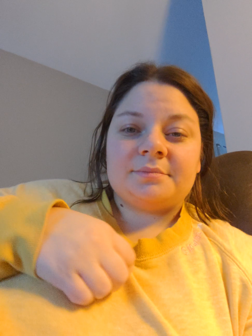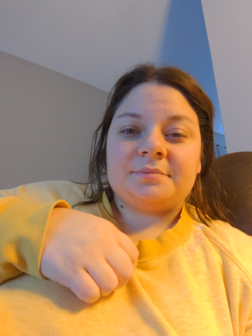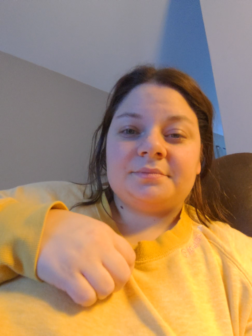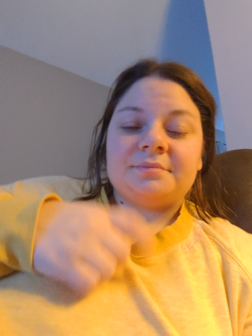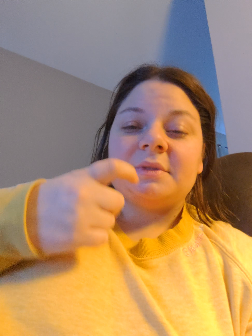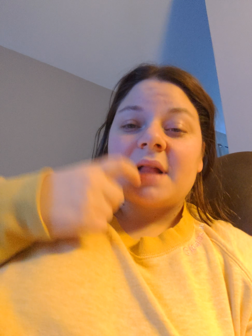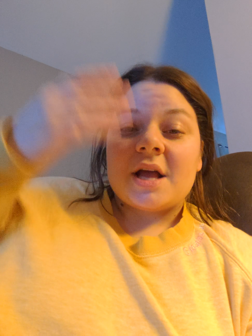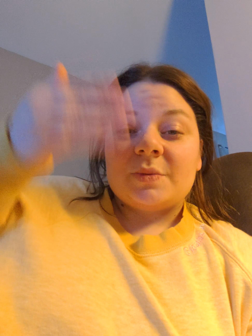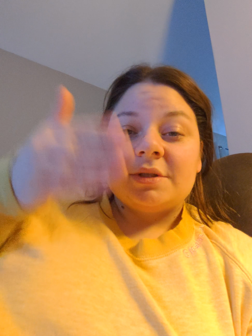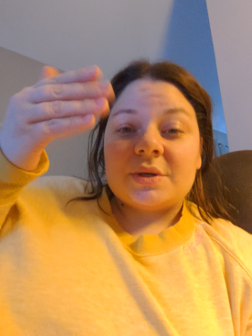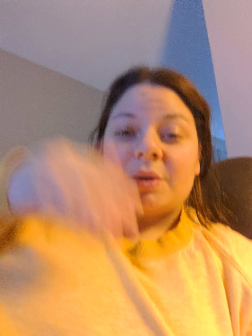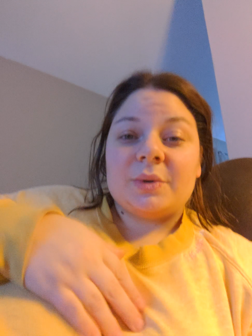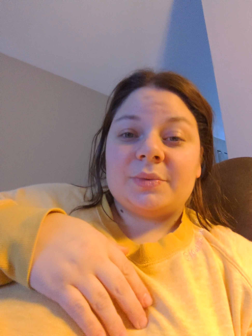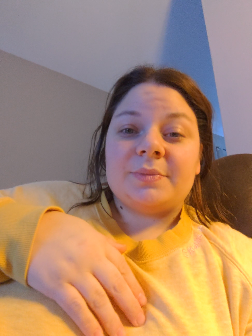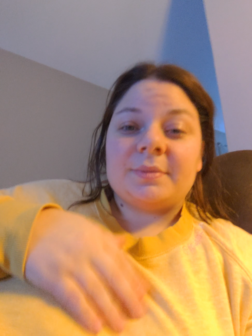window